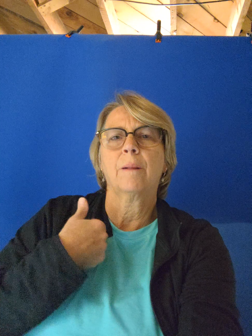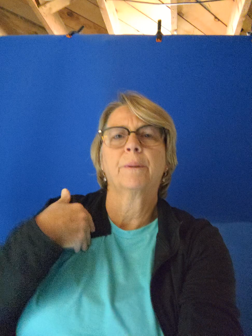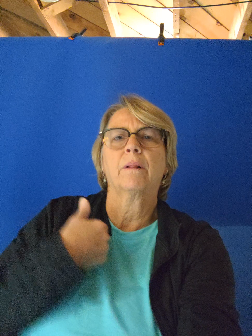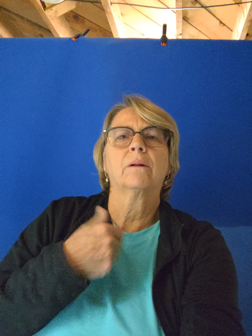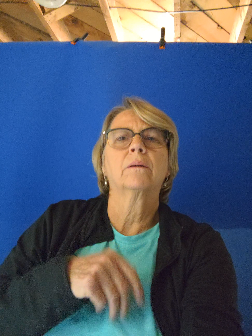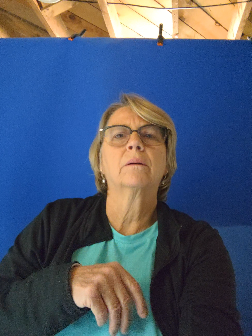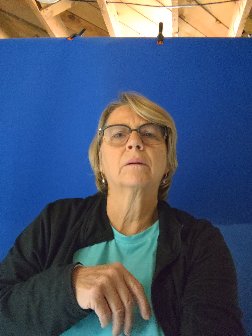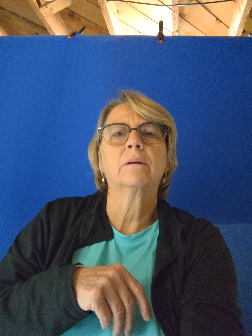animal